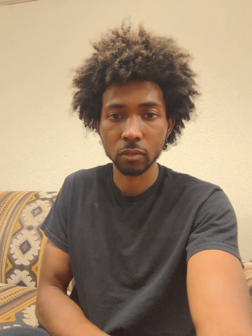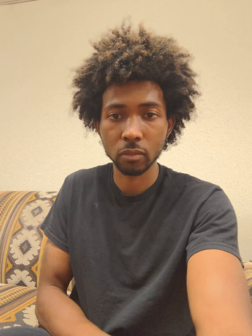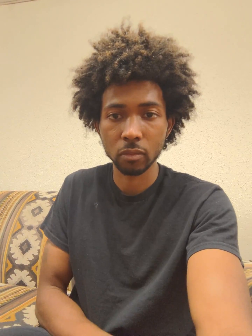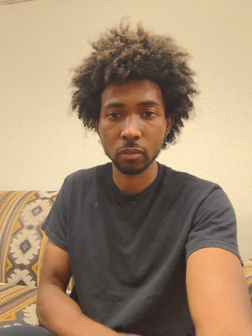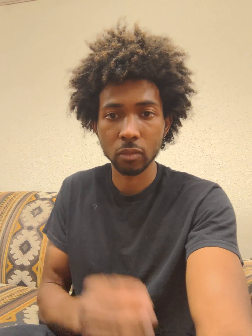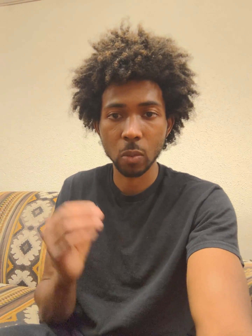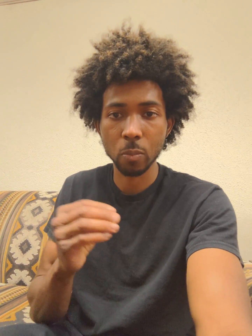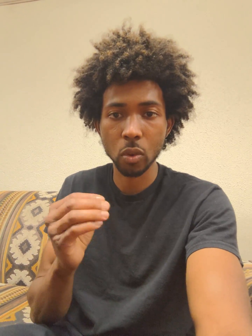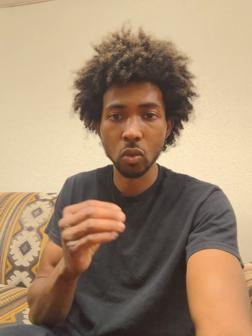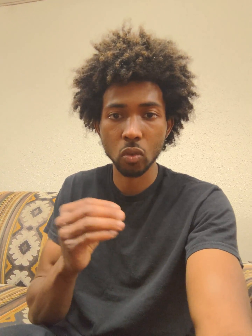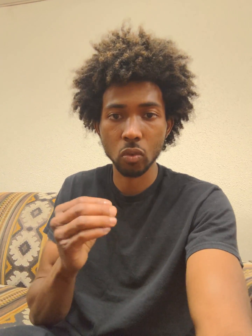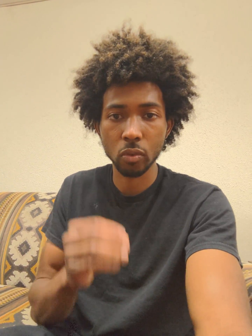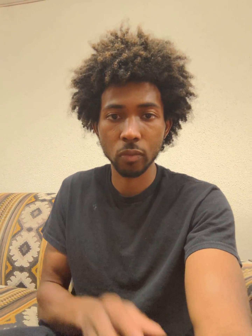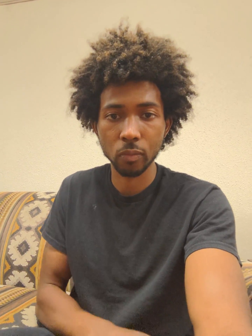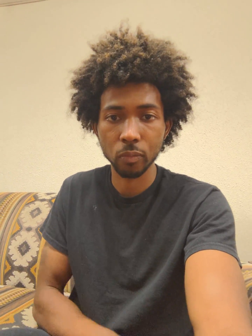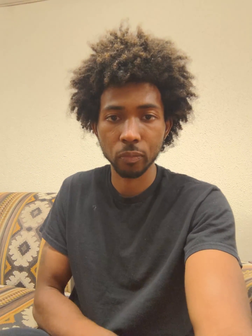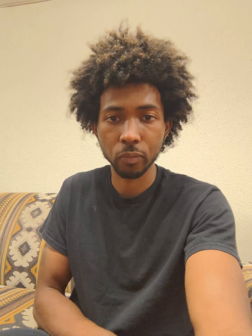more